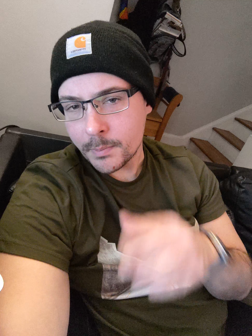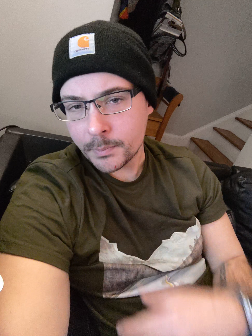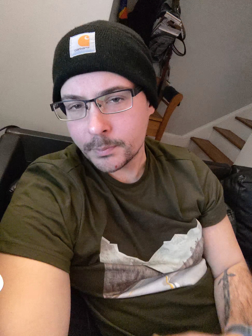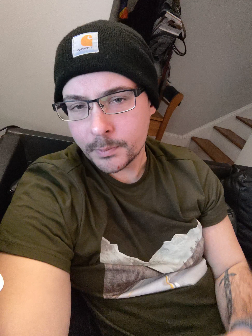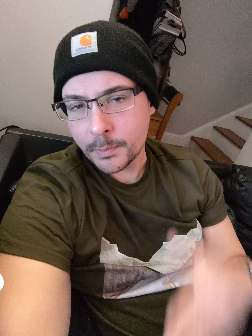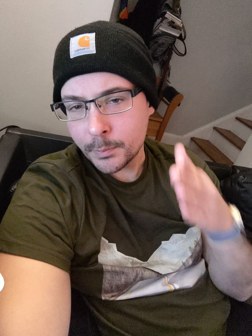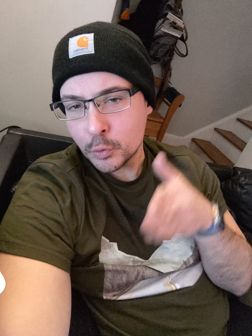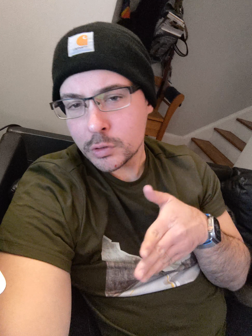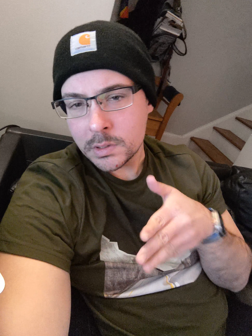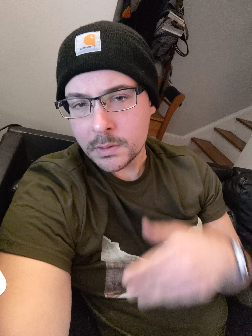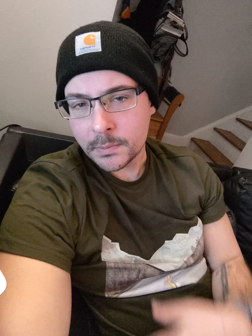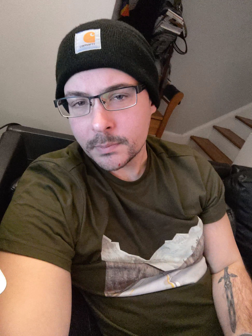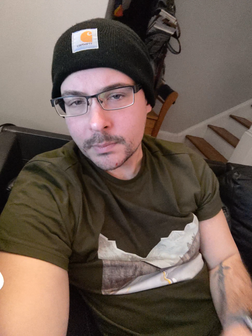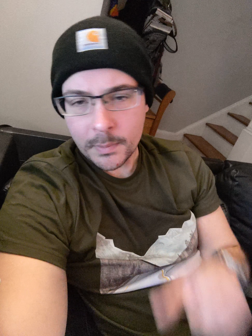person